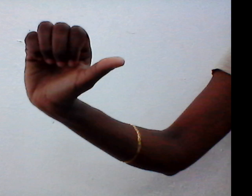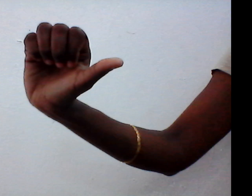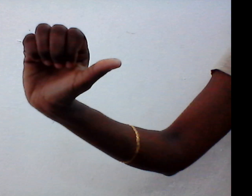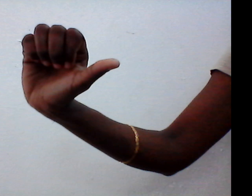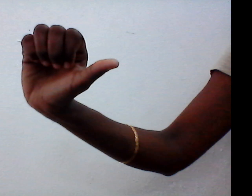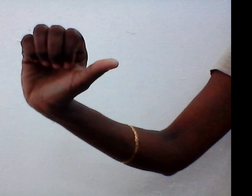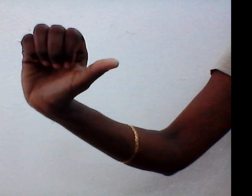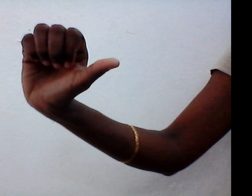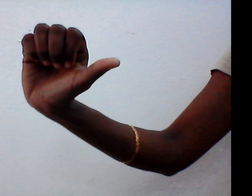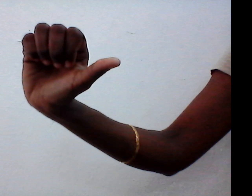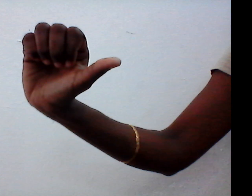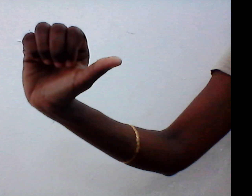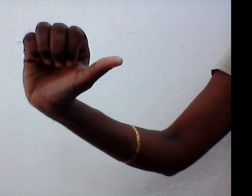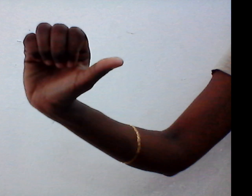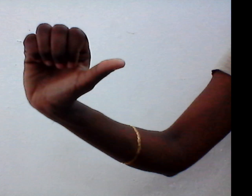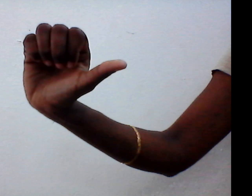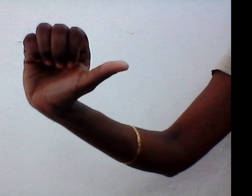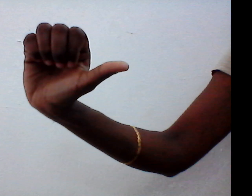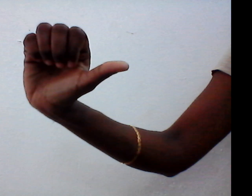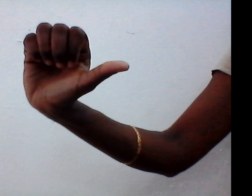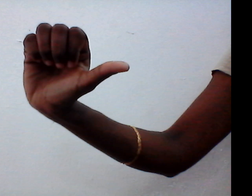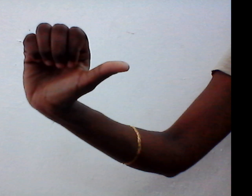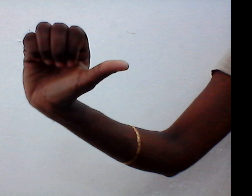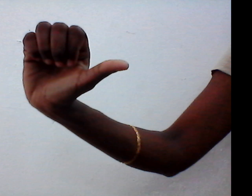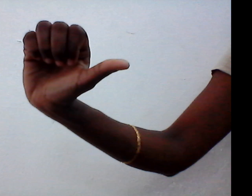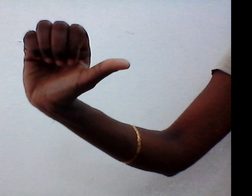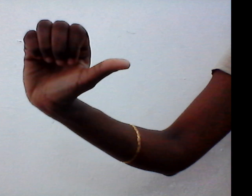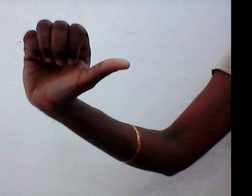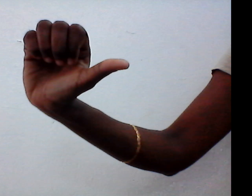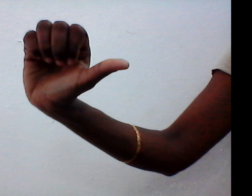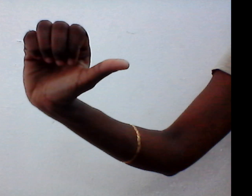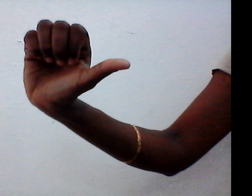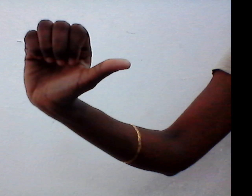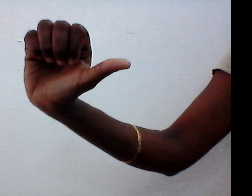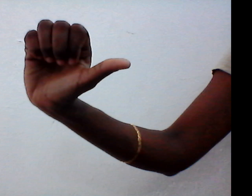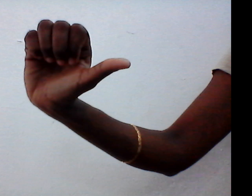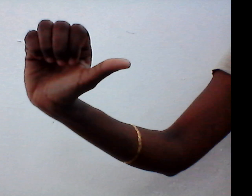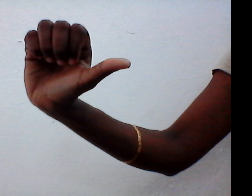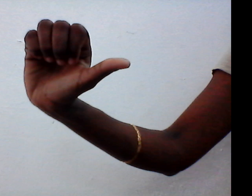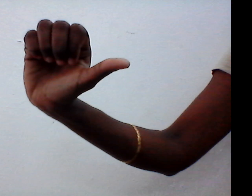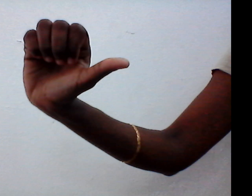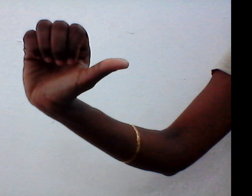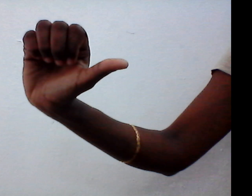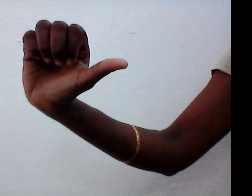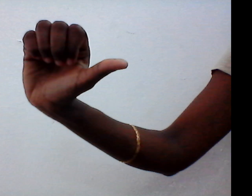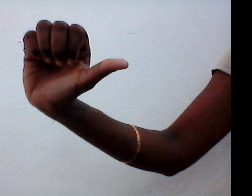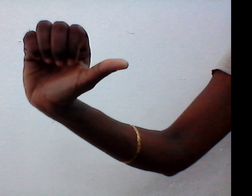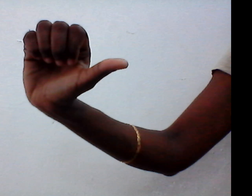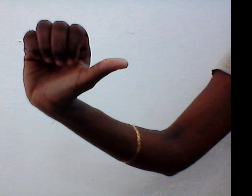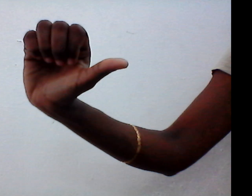എ